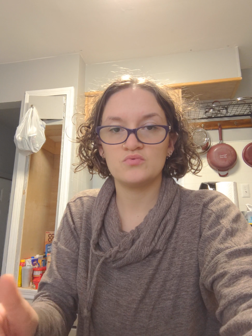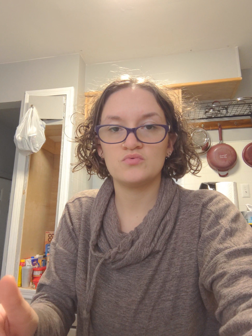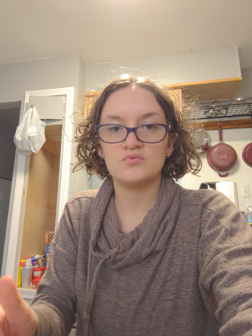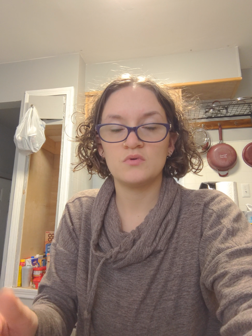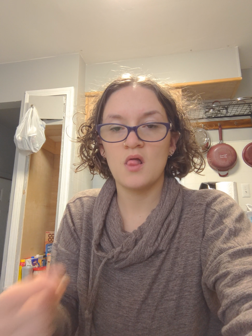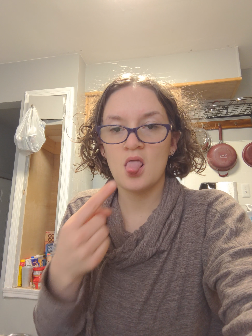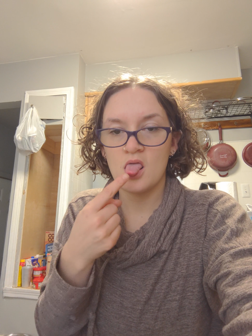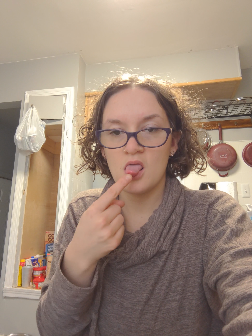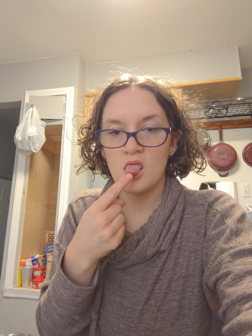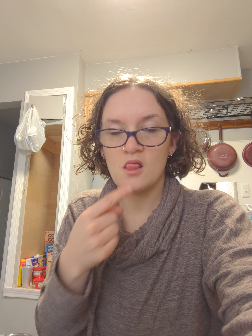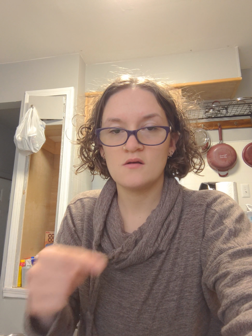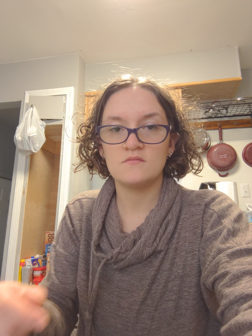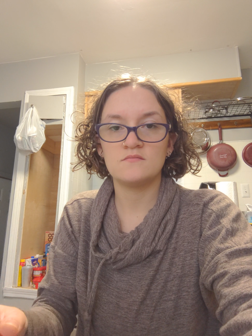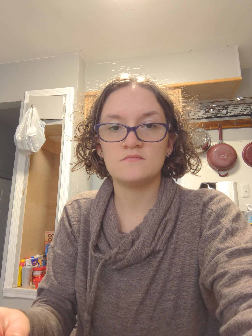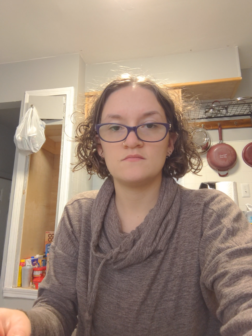tongue